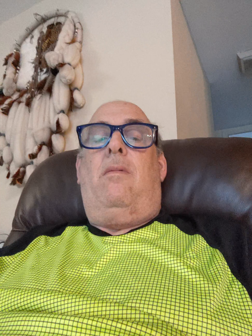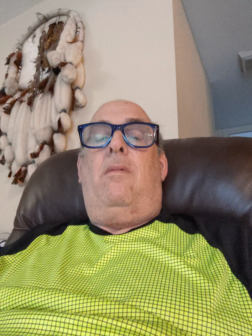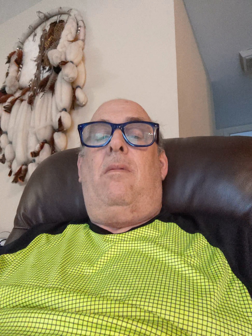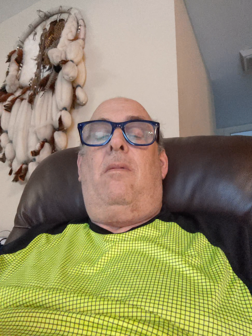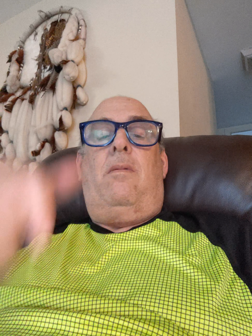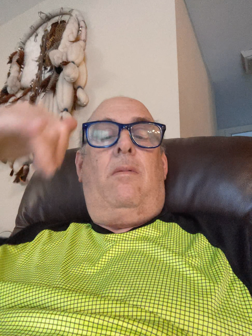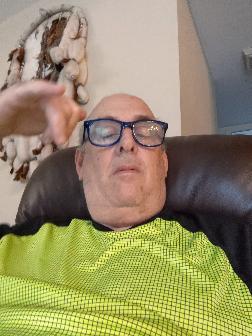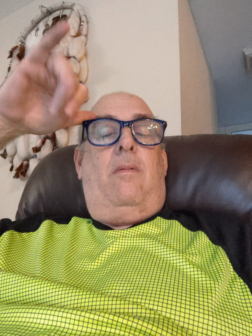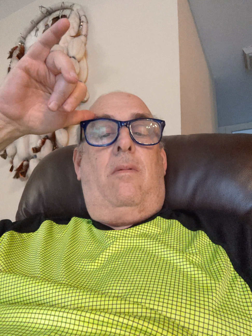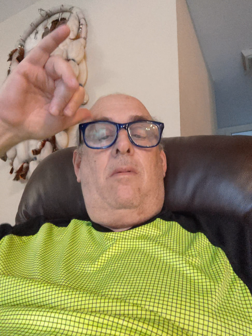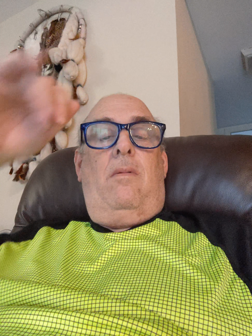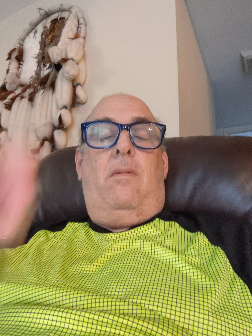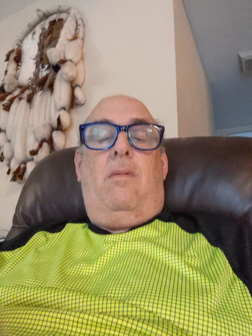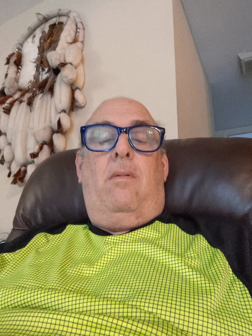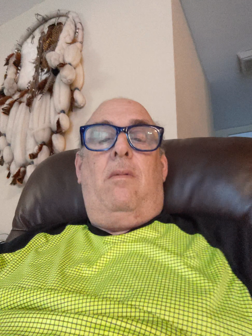cow